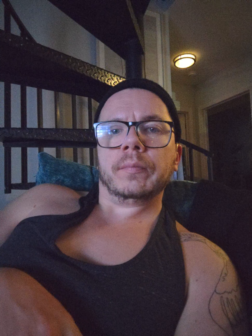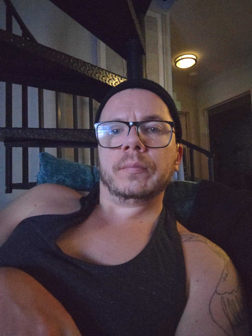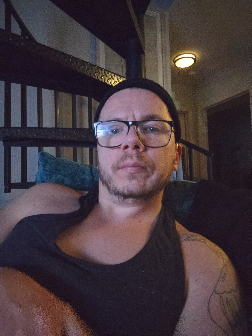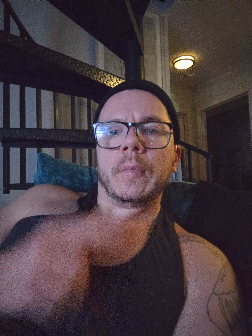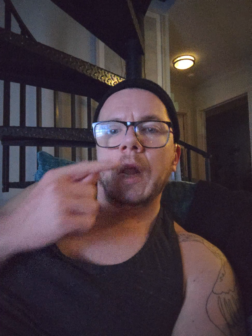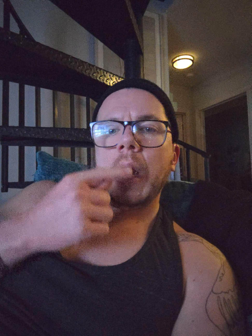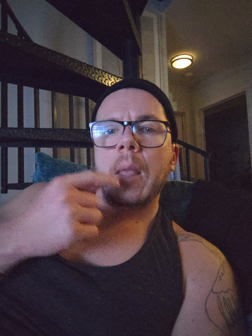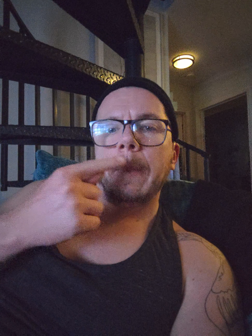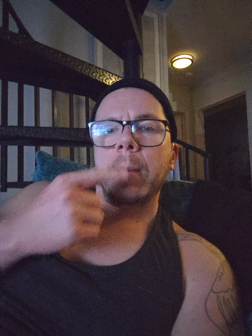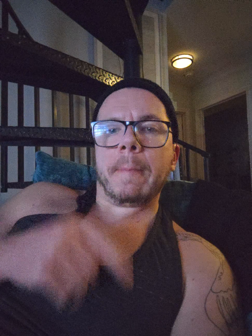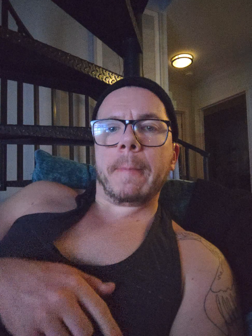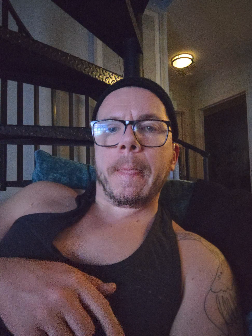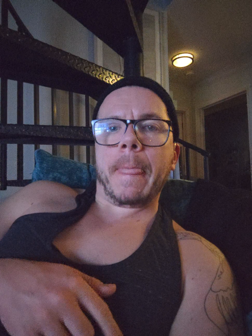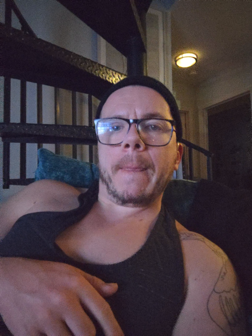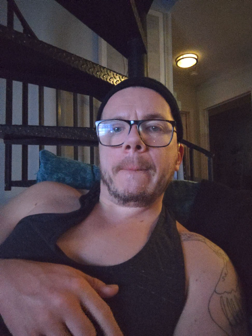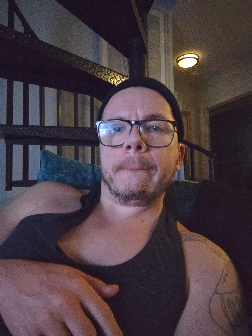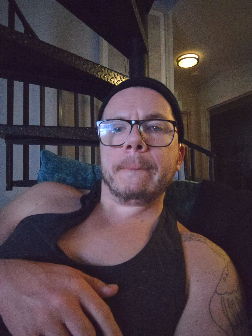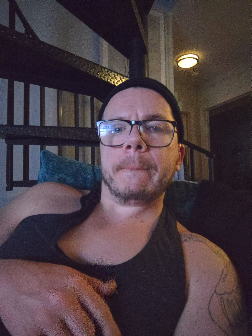lips